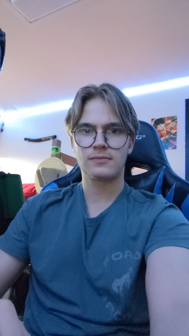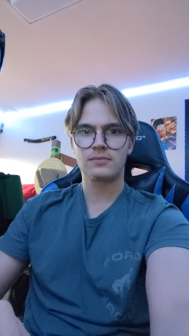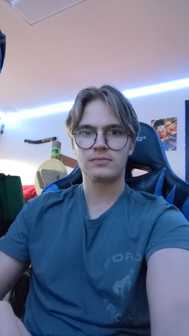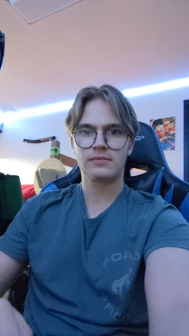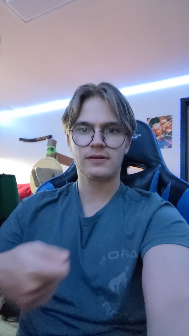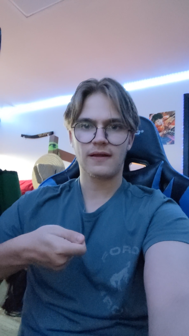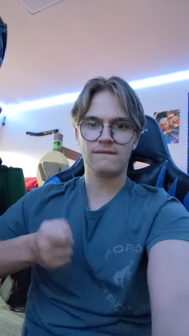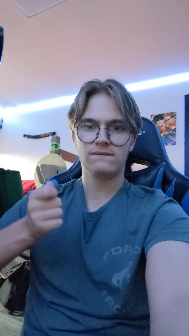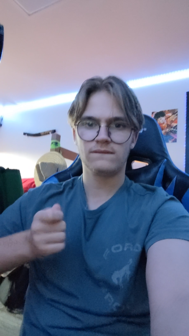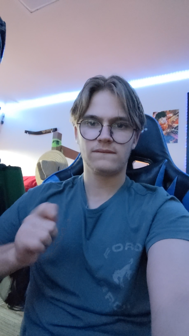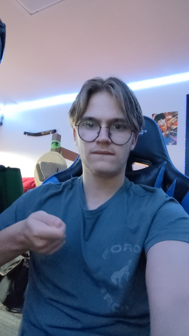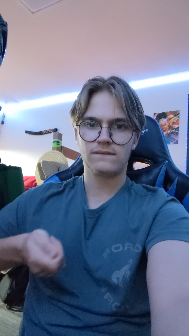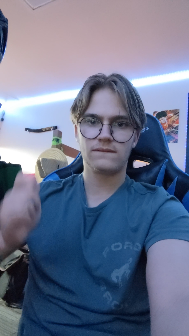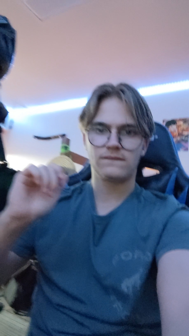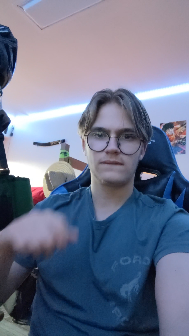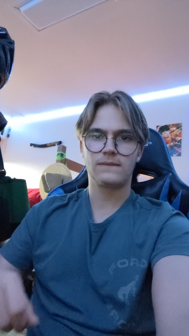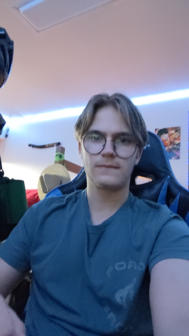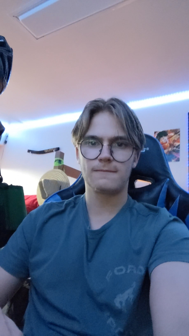shovel